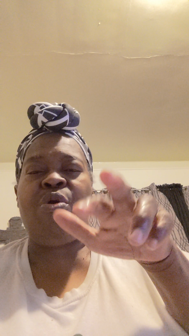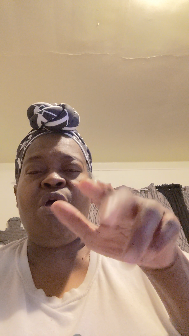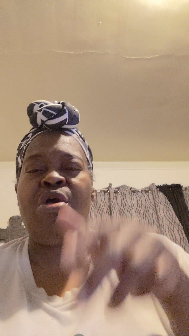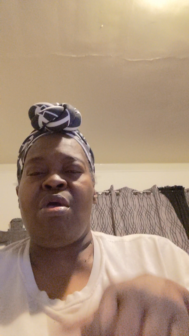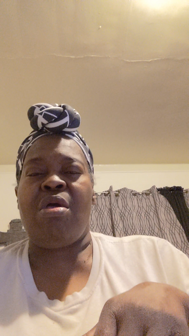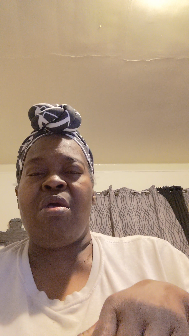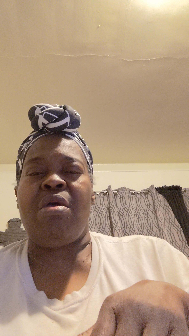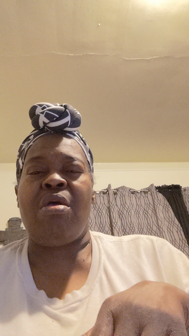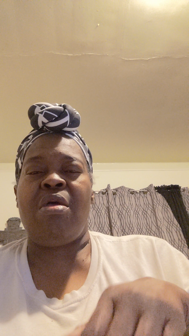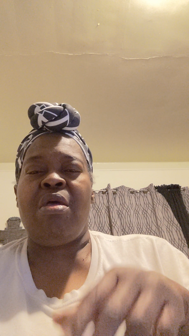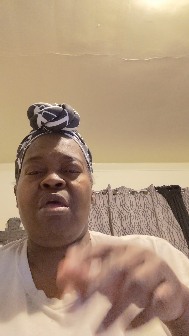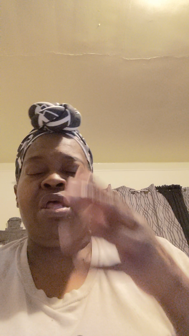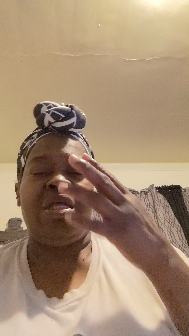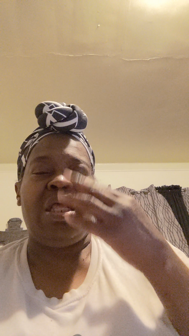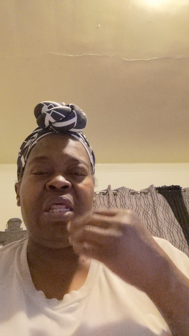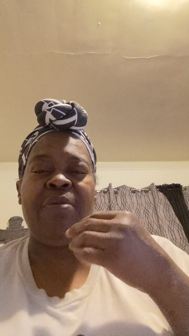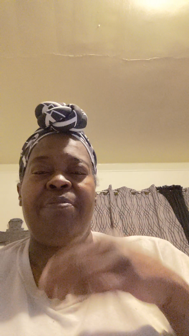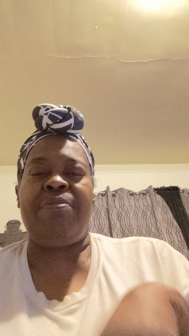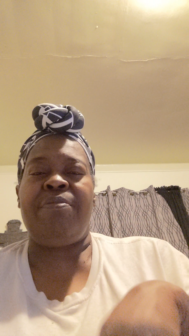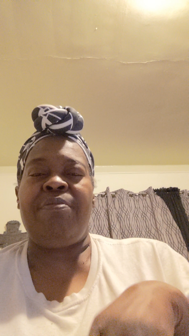asleep